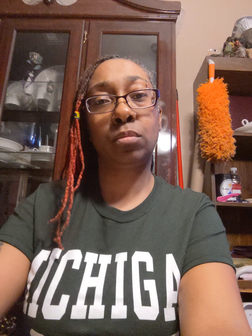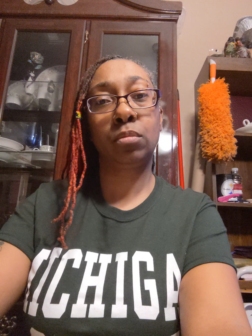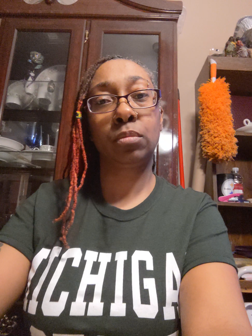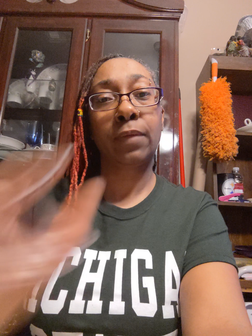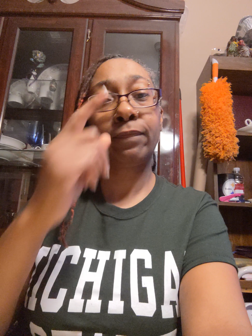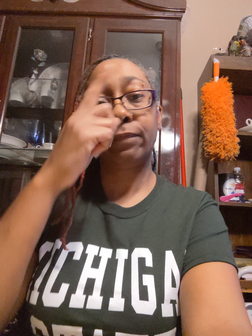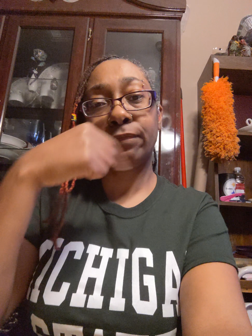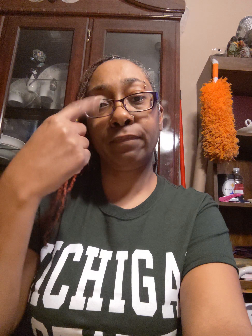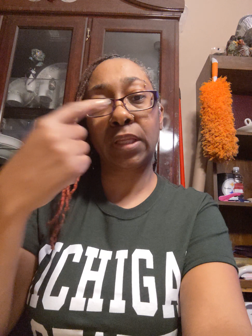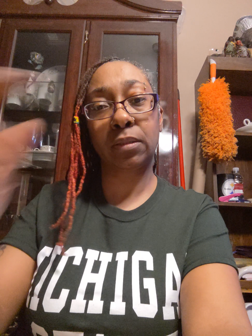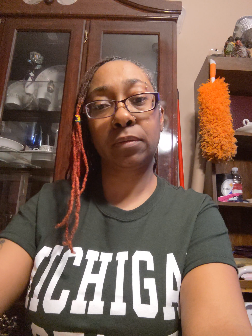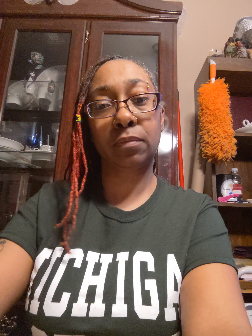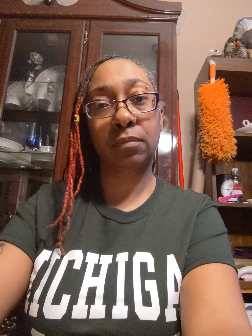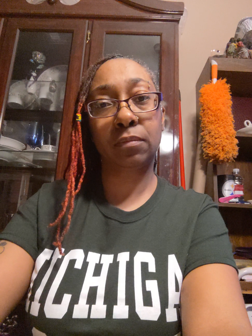face